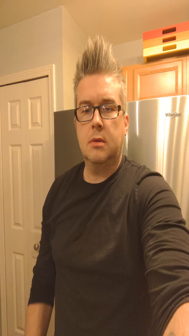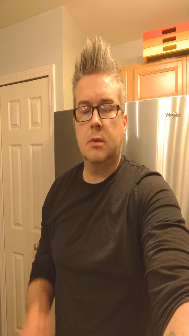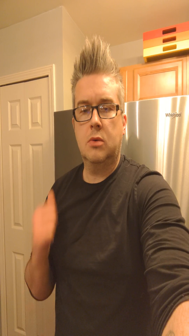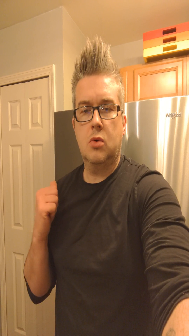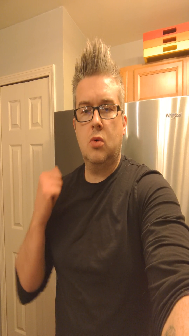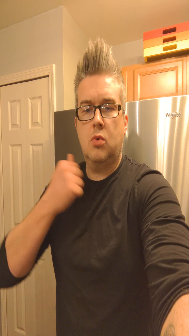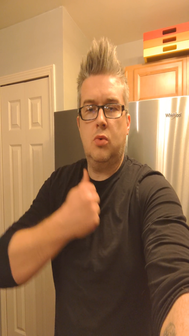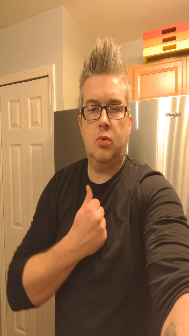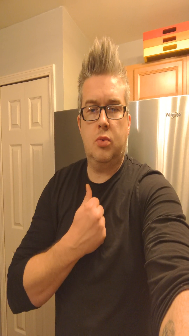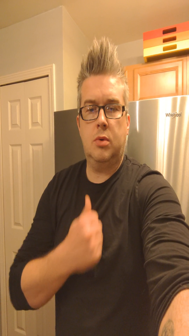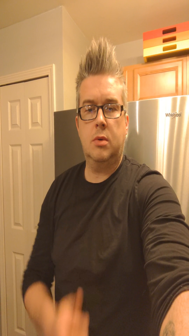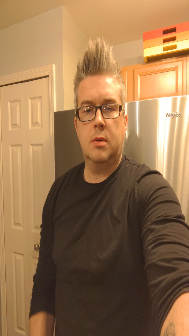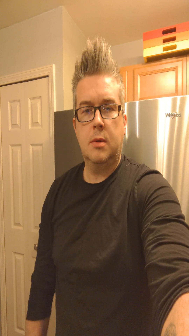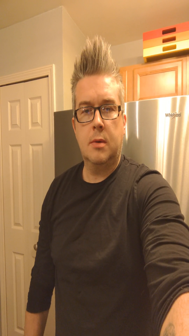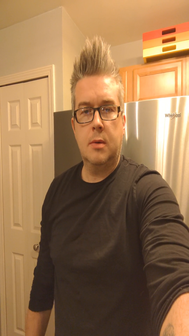jacket